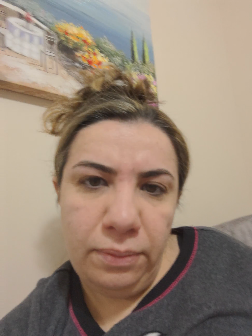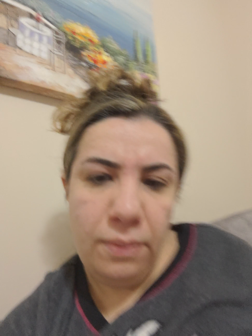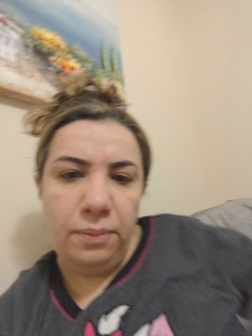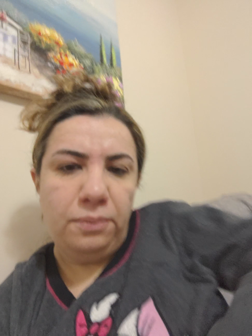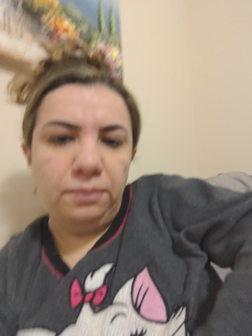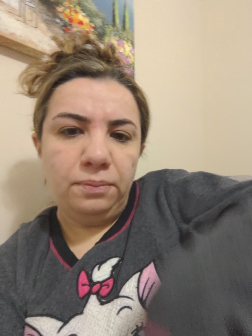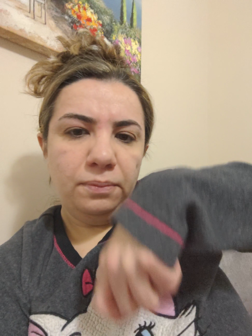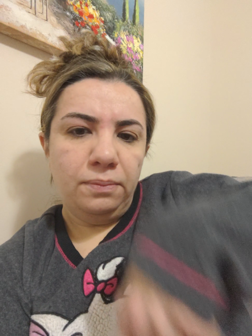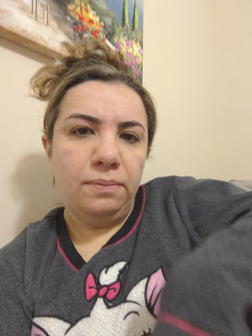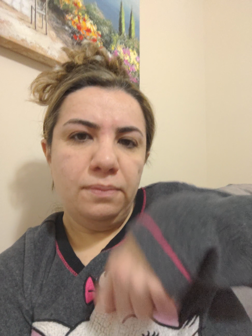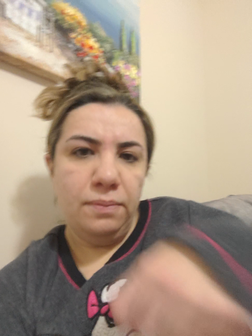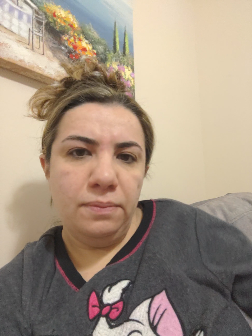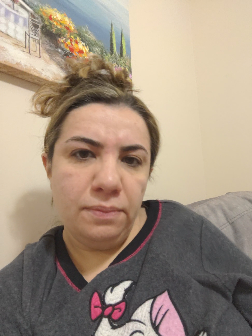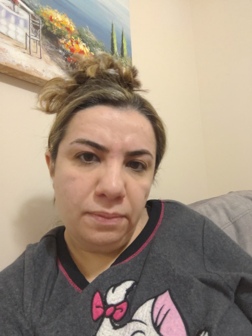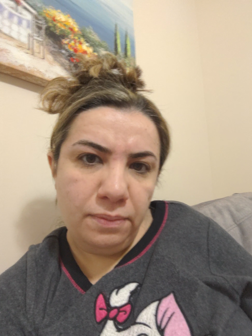zipper